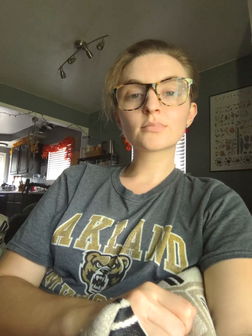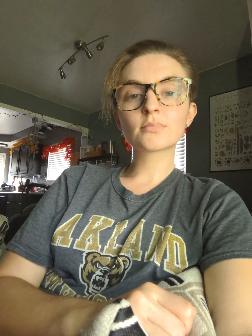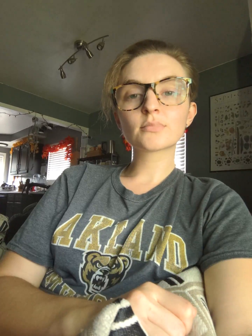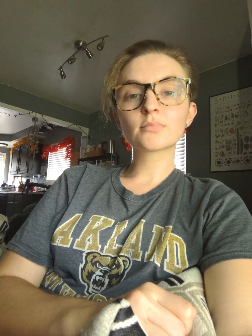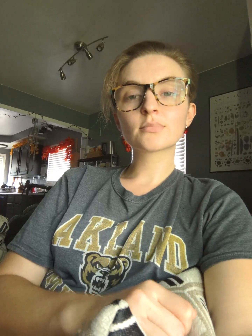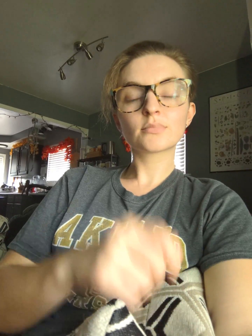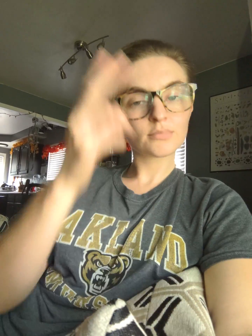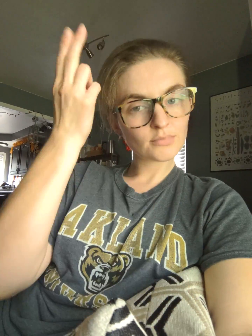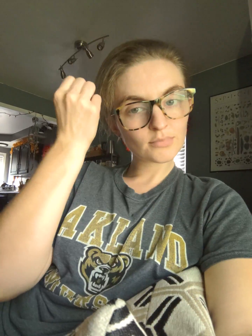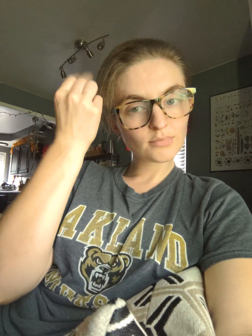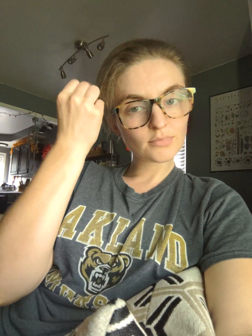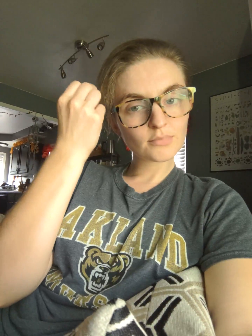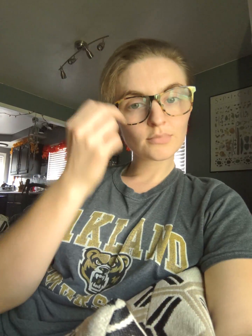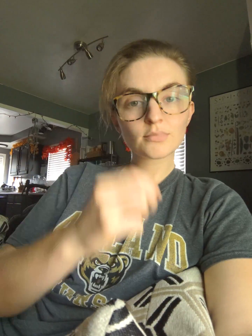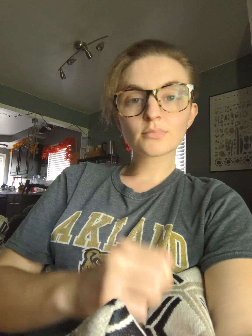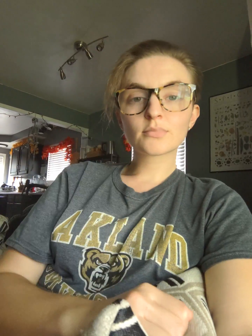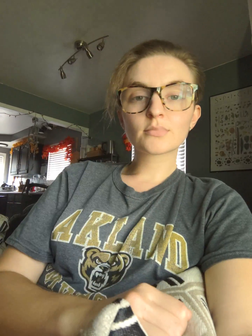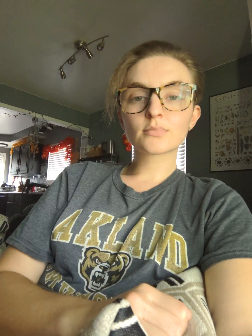rabbit